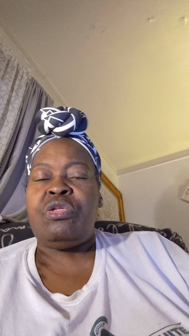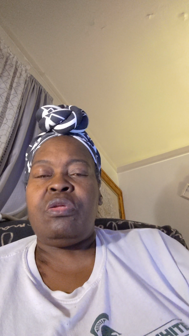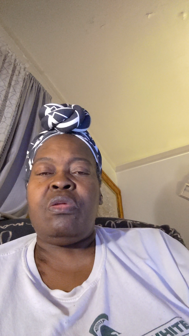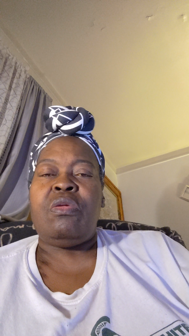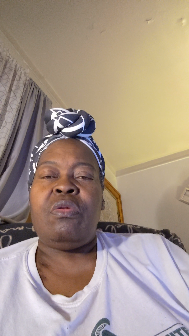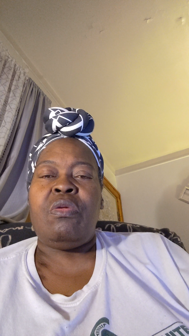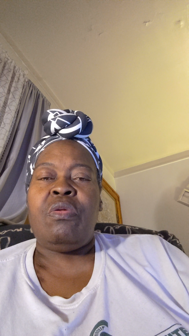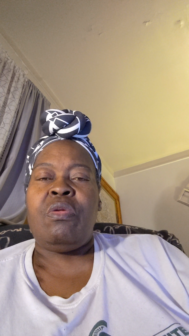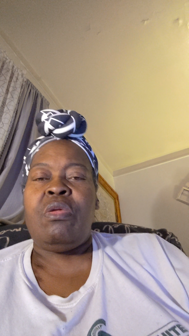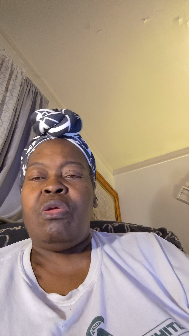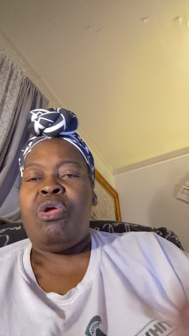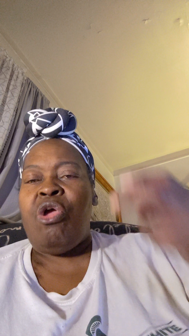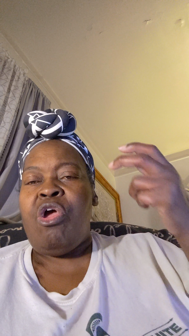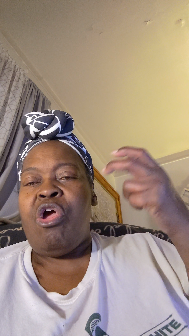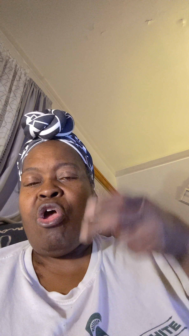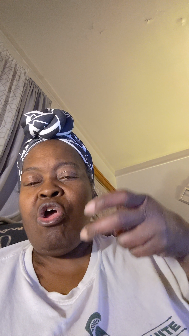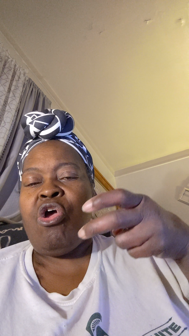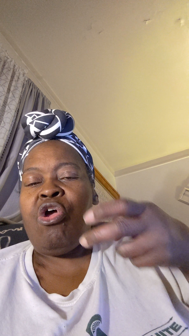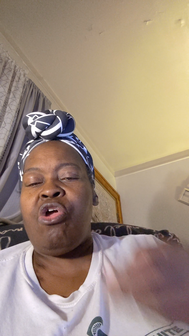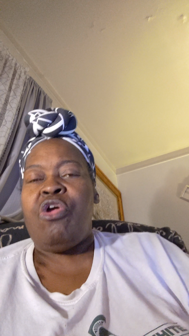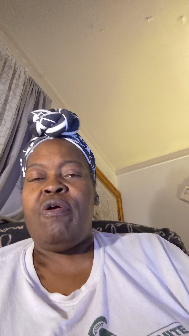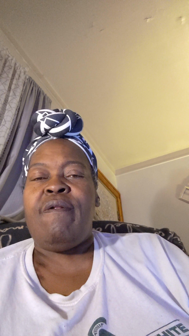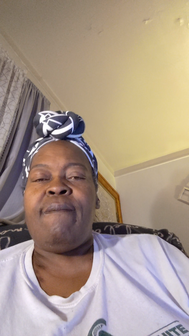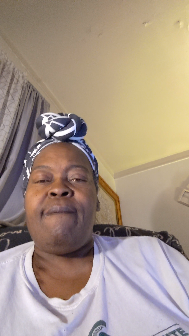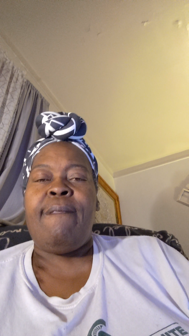hard